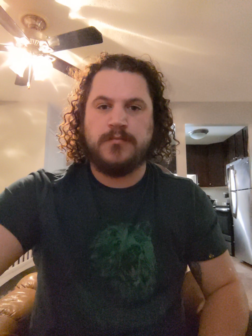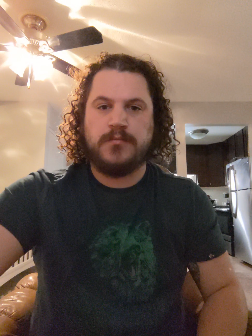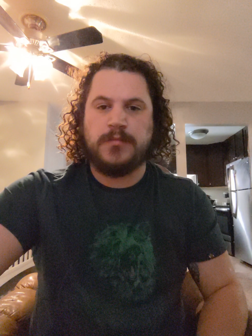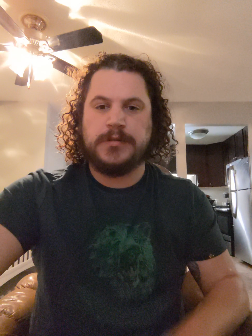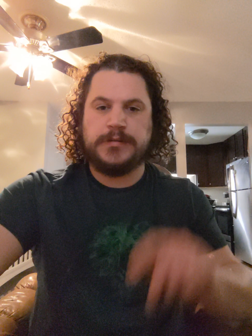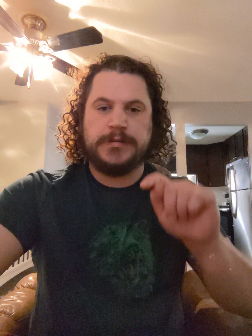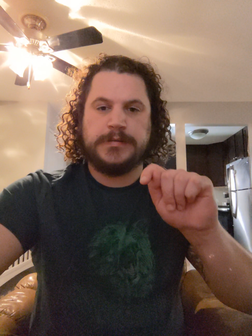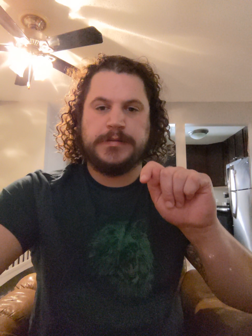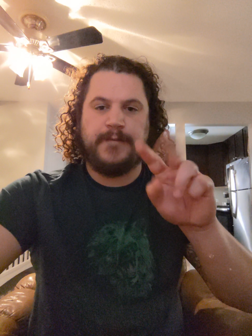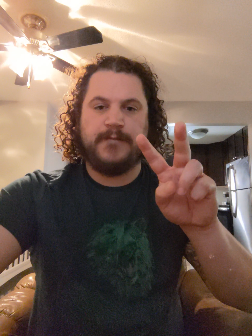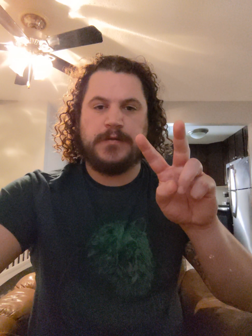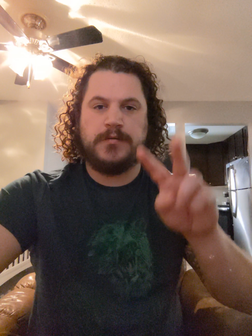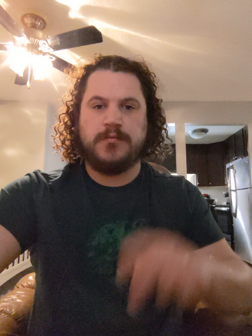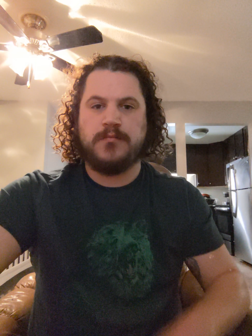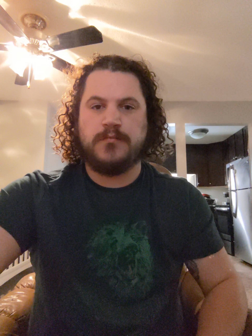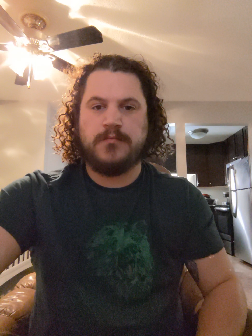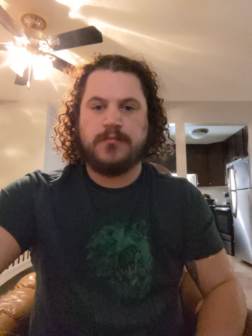TV